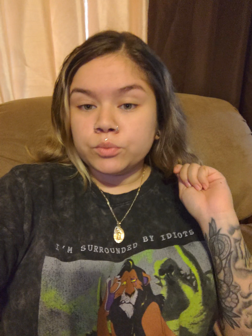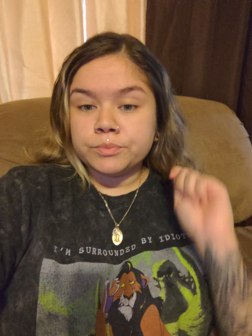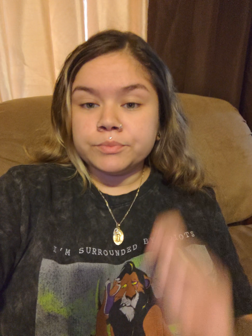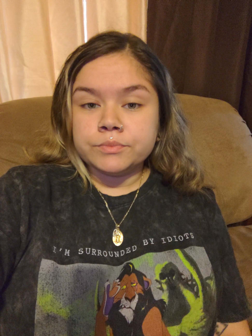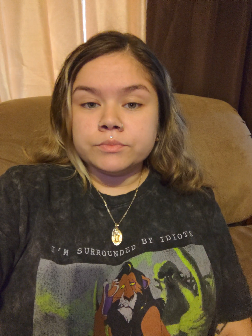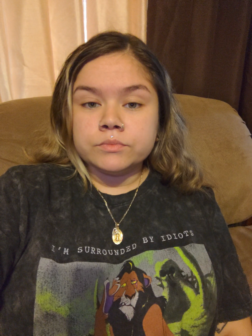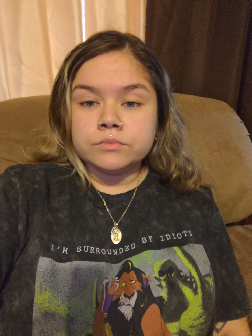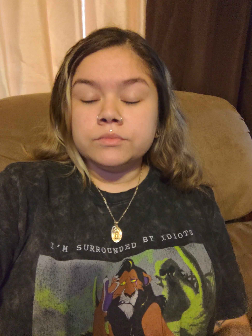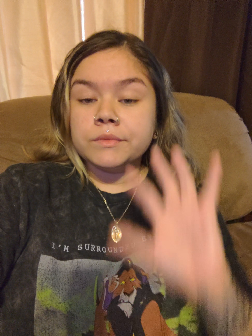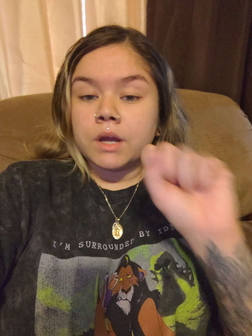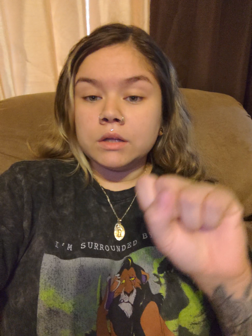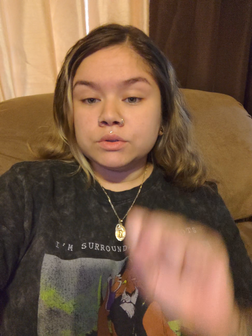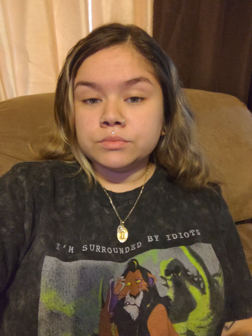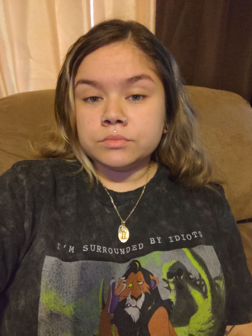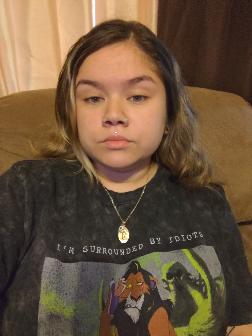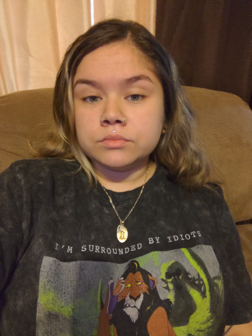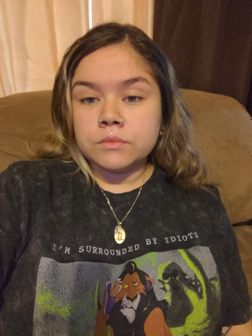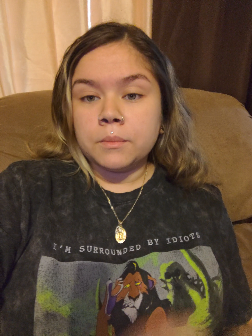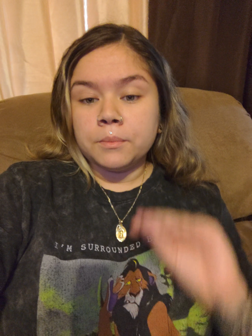catch